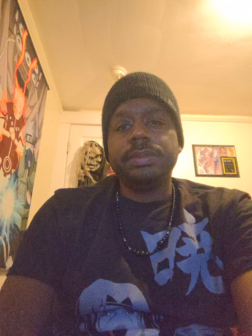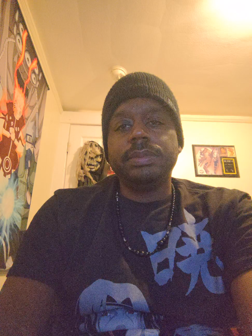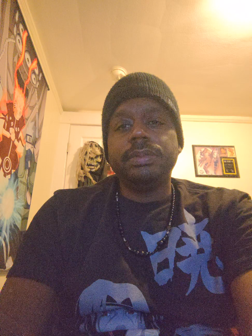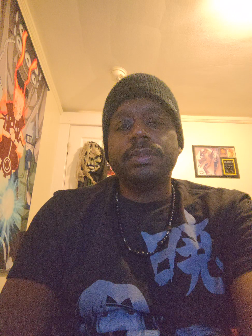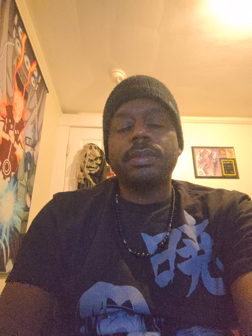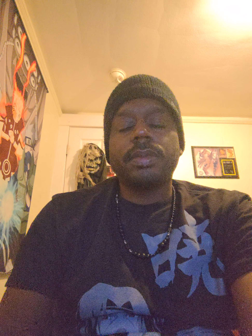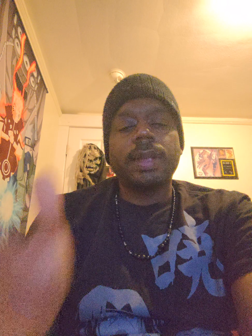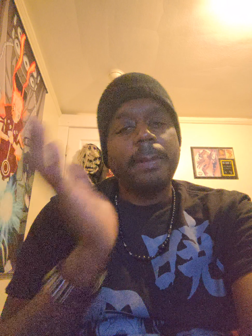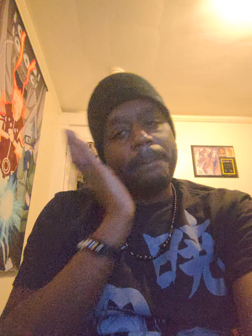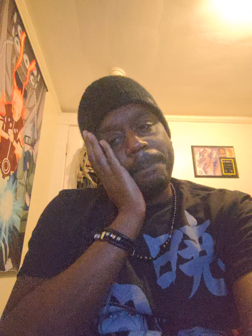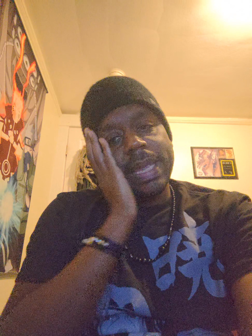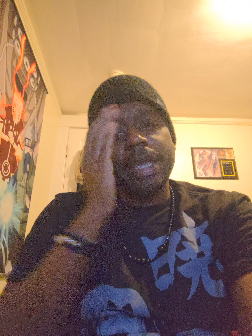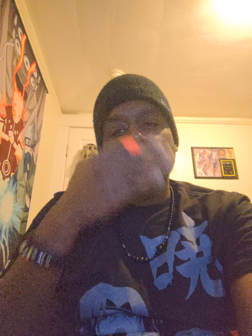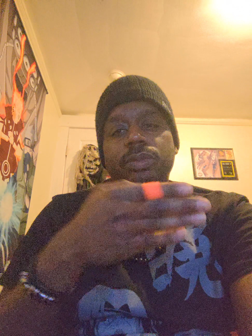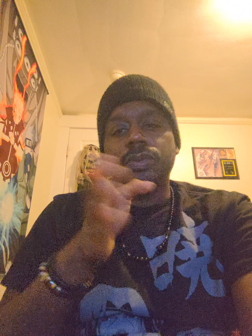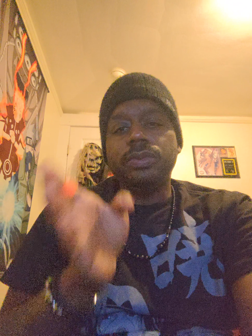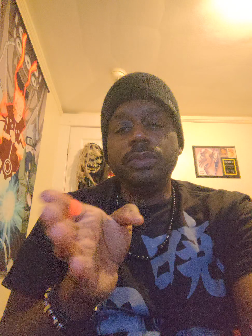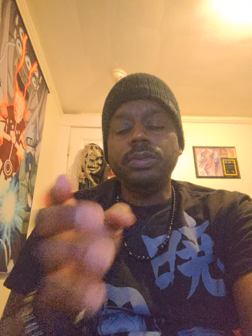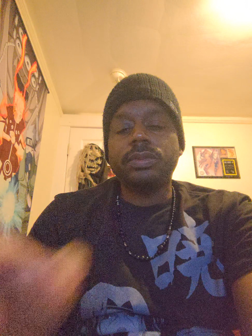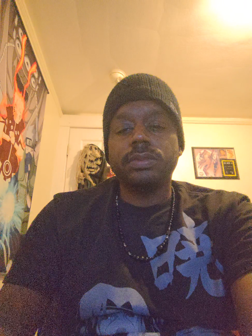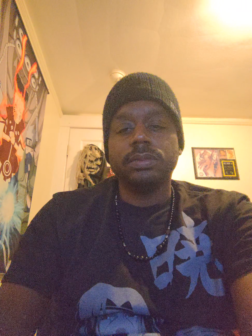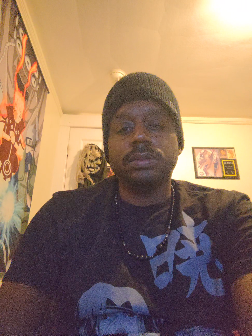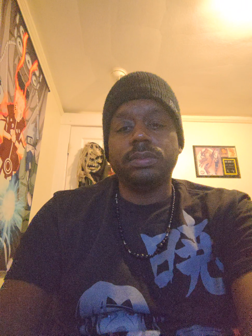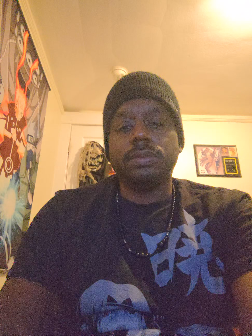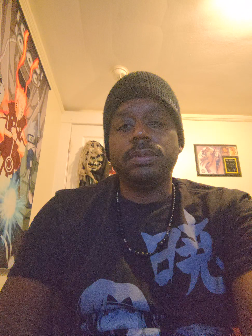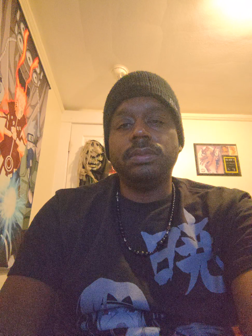bedroom